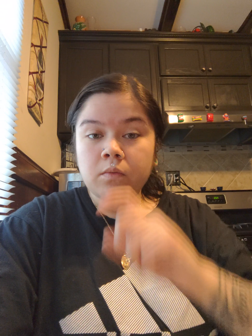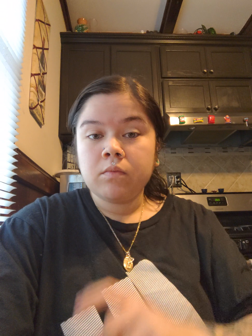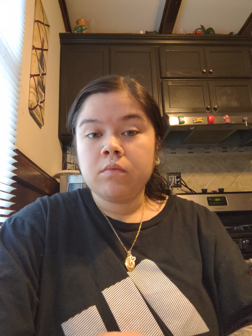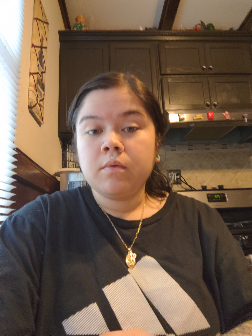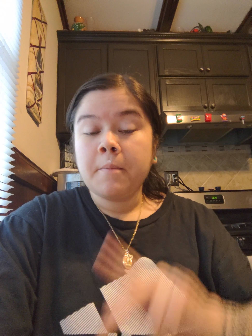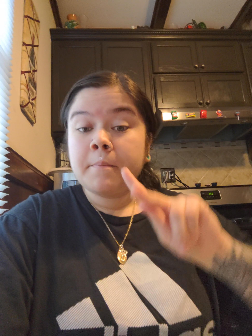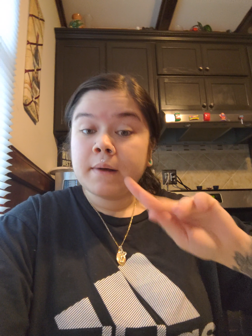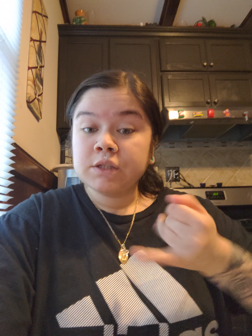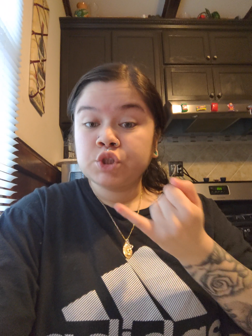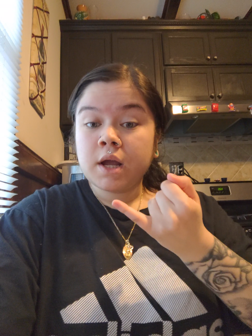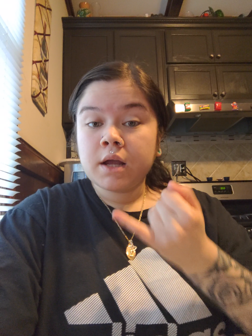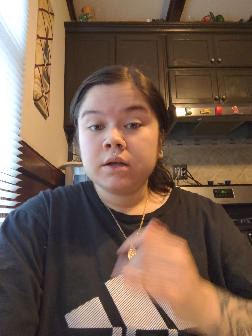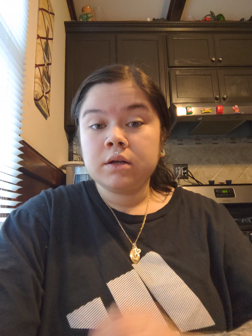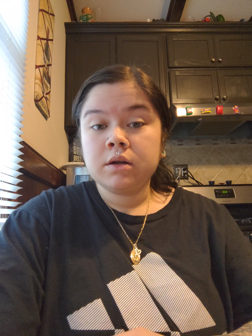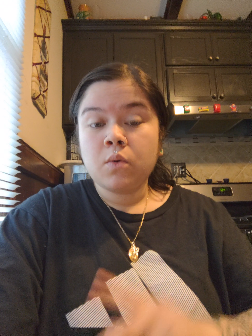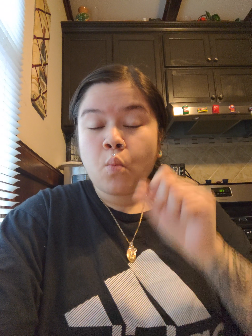pajamas